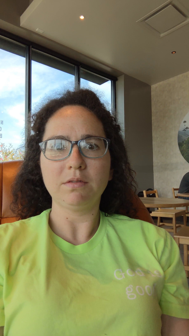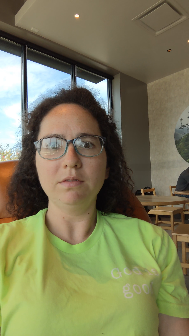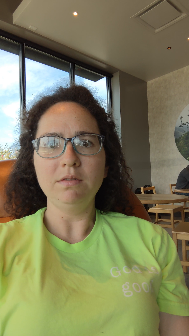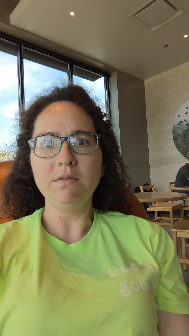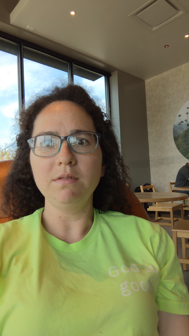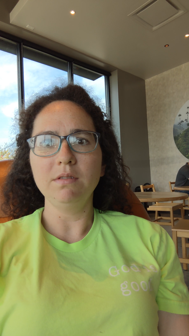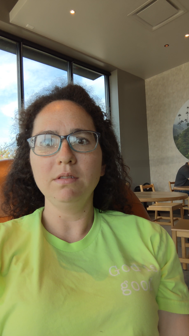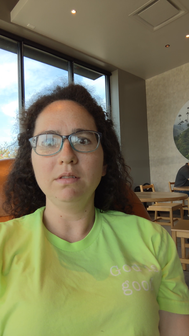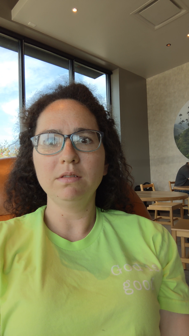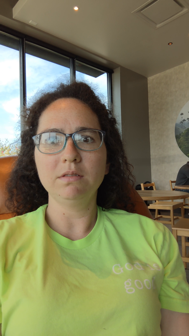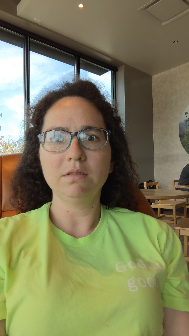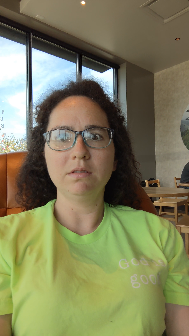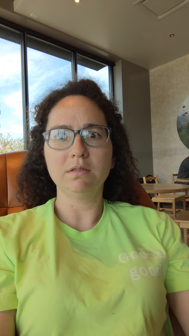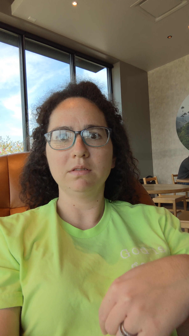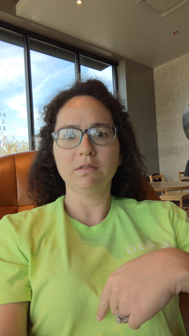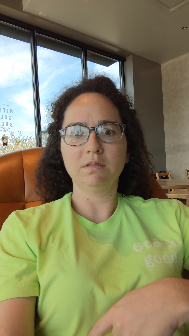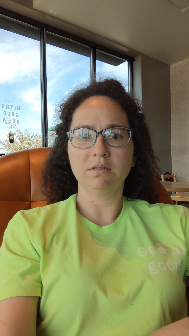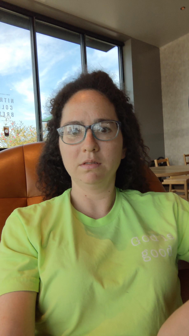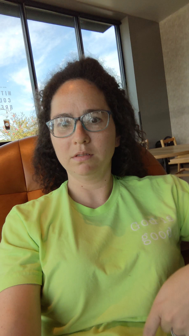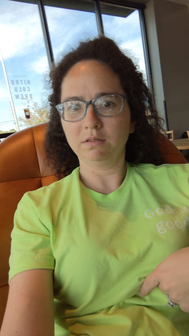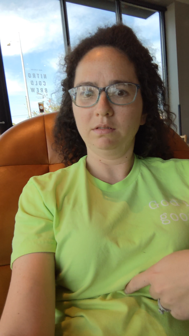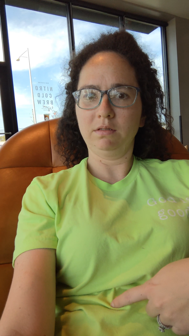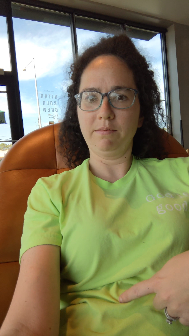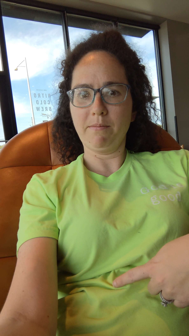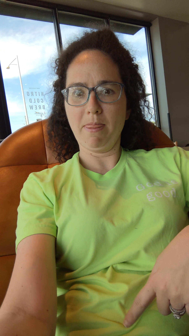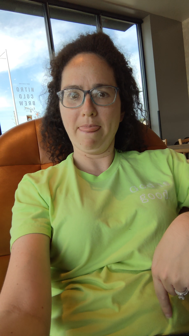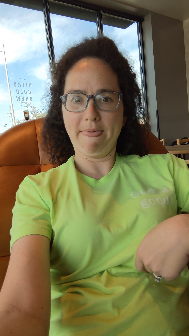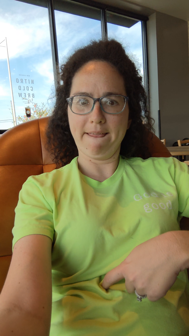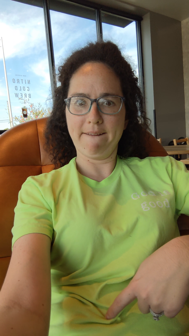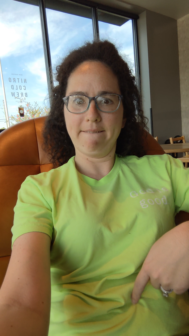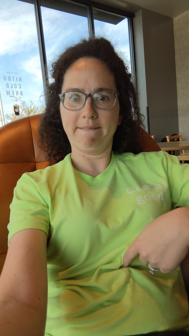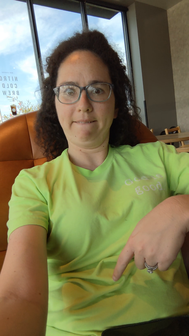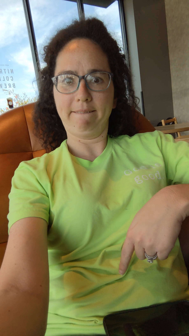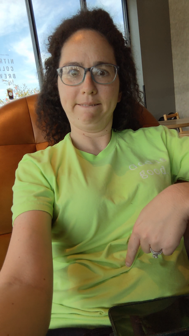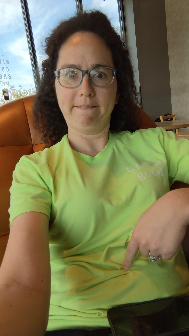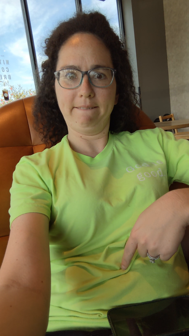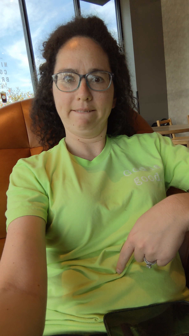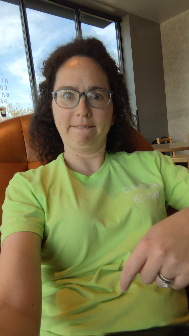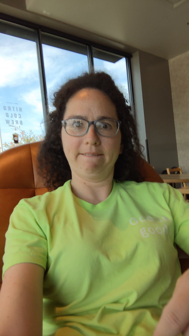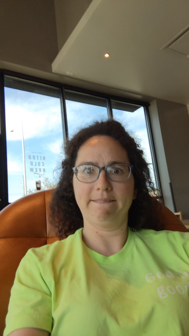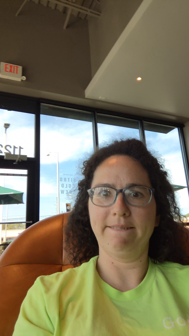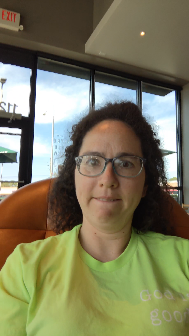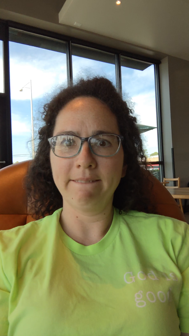belly button